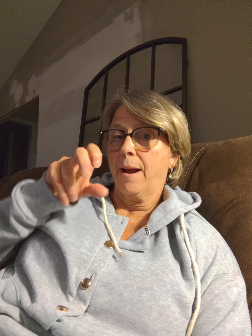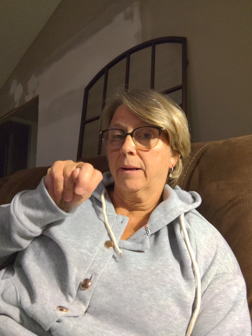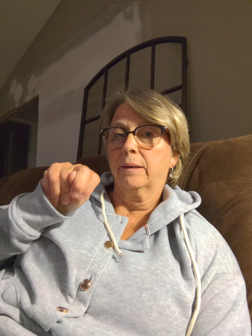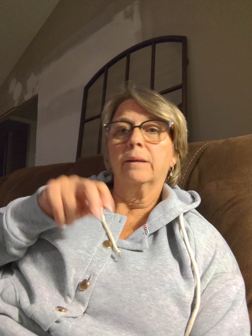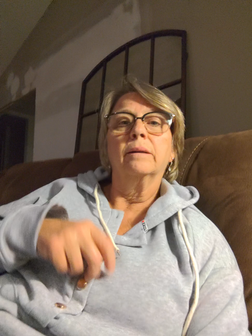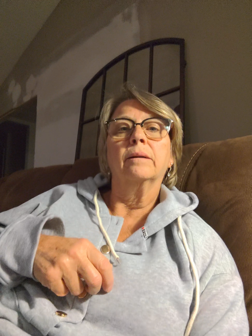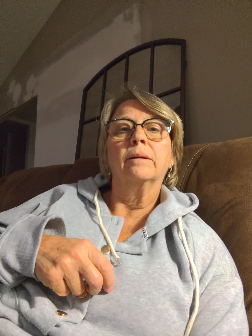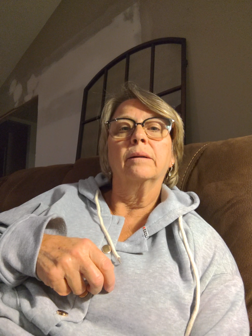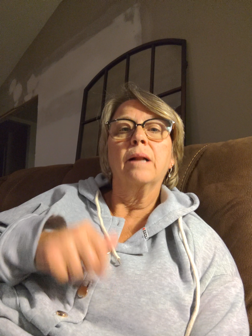pen